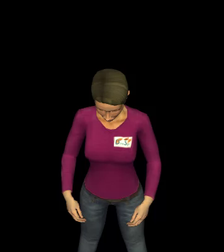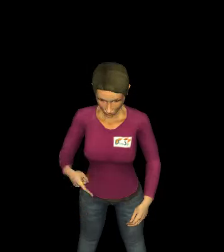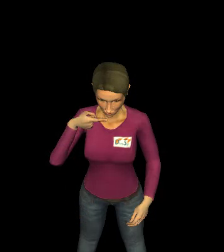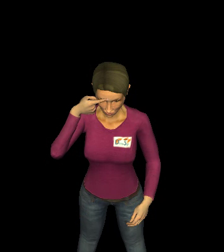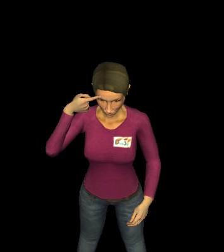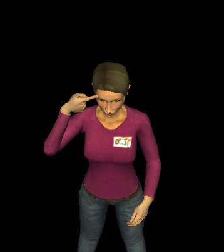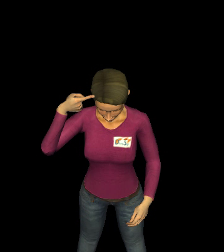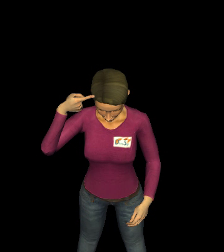ذكي